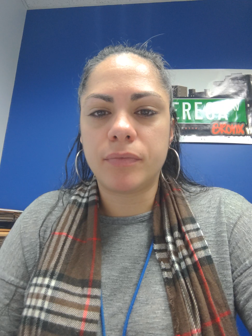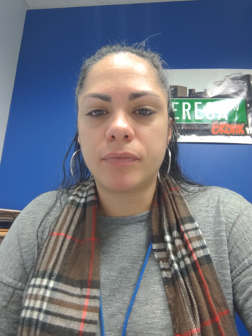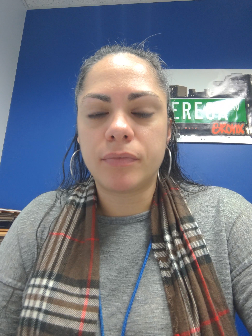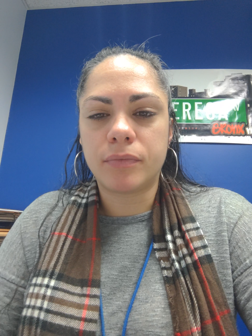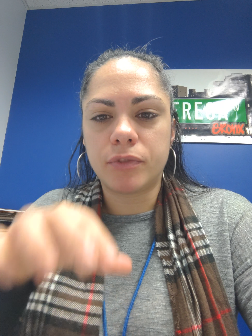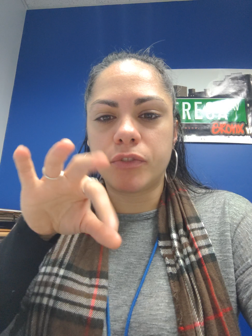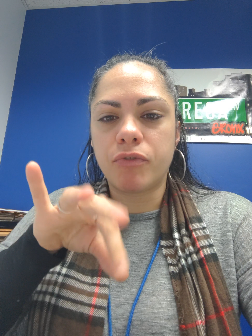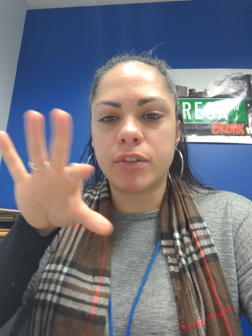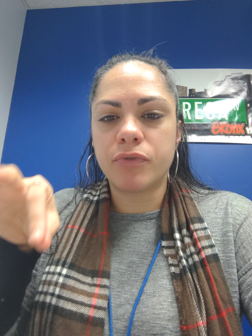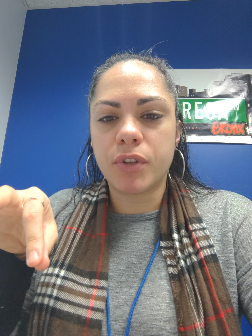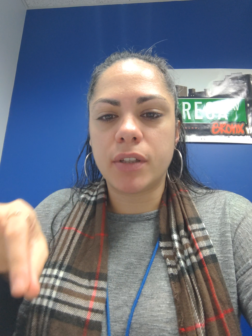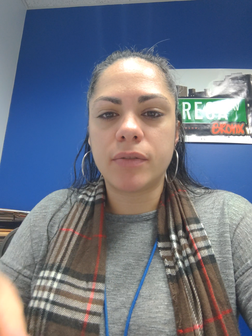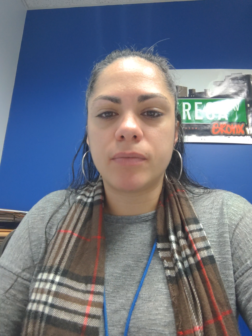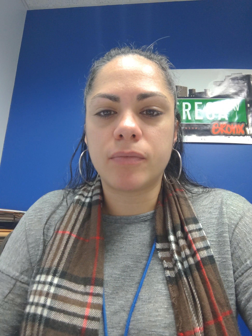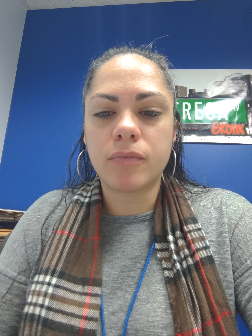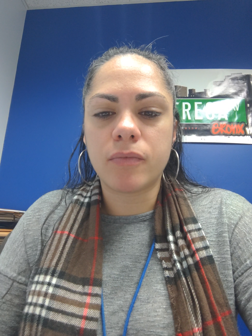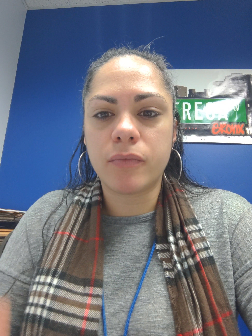french fries